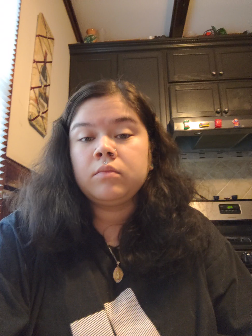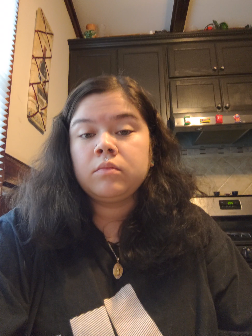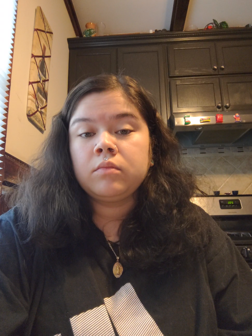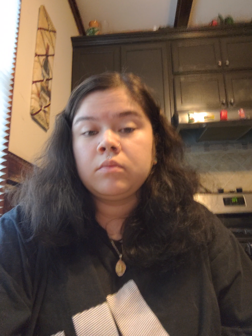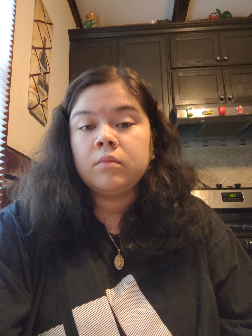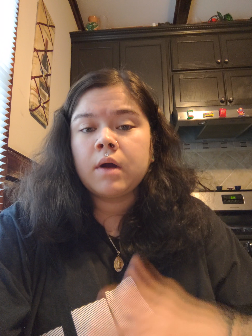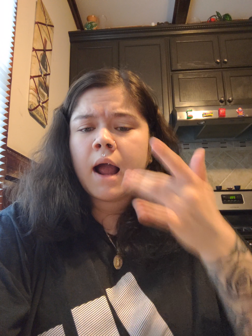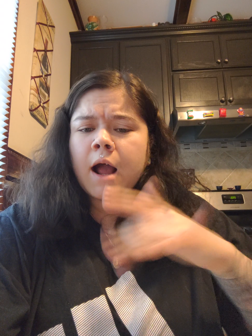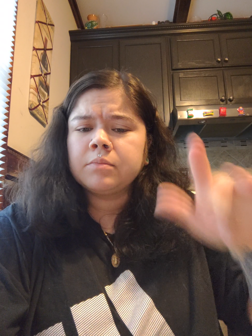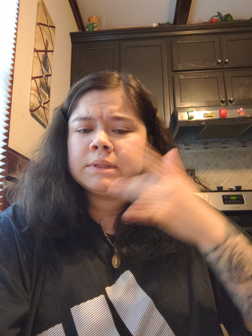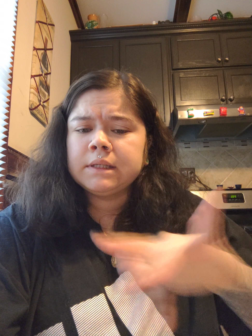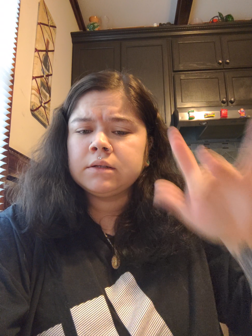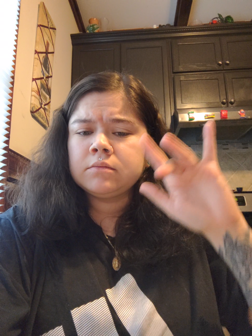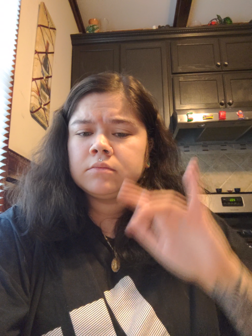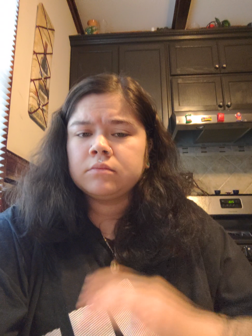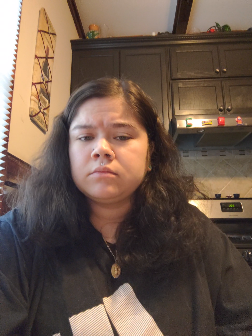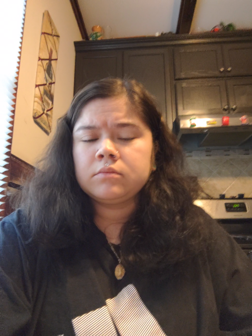empty